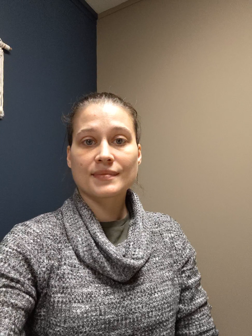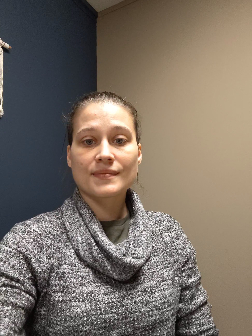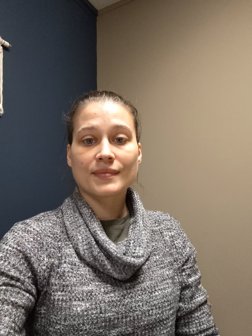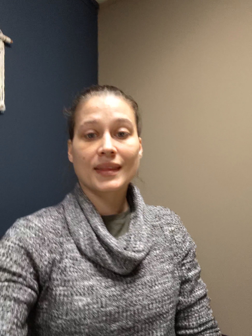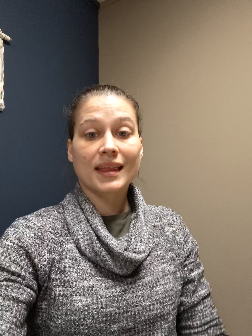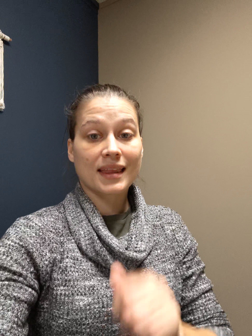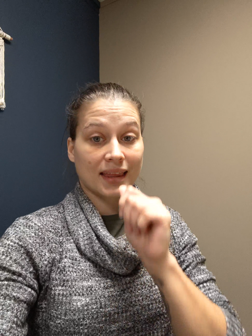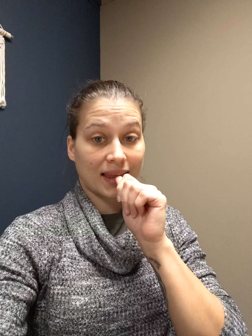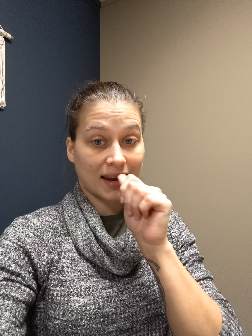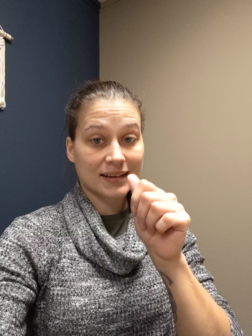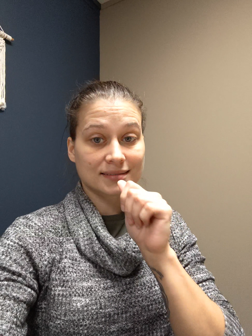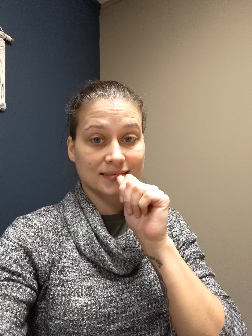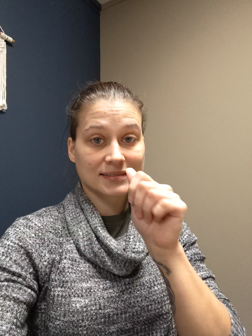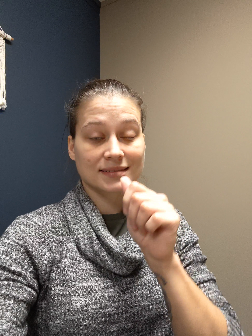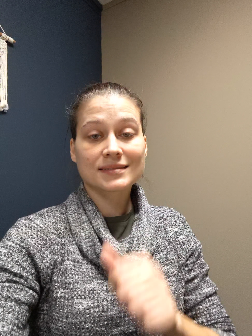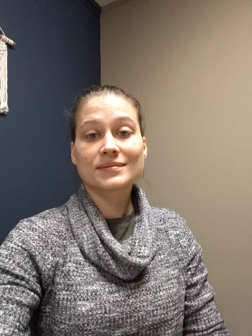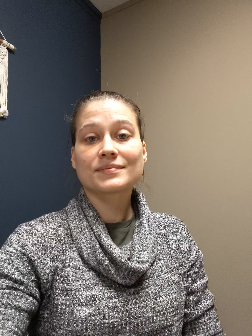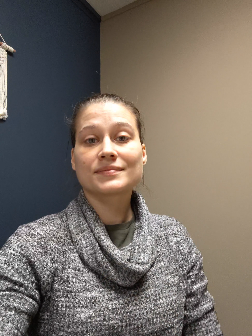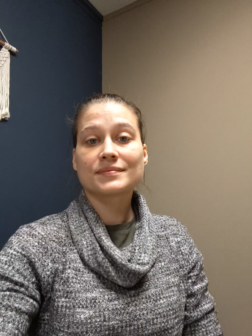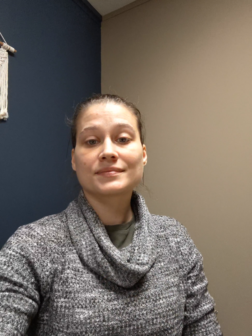nuts